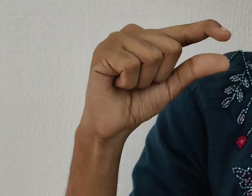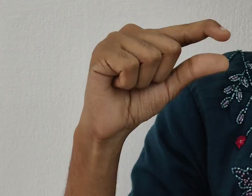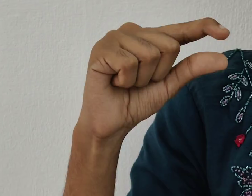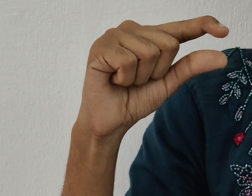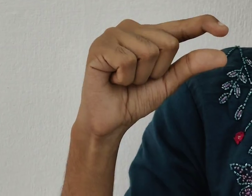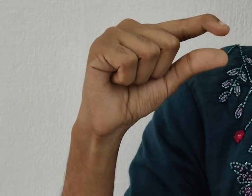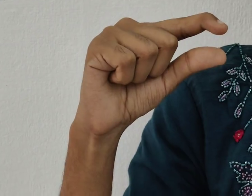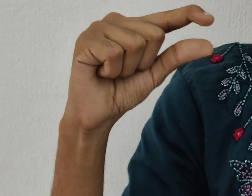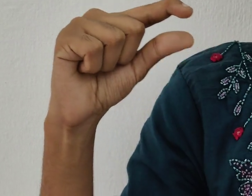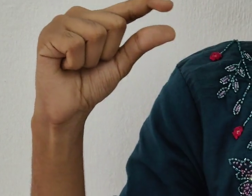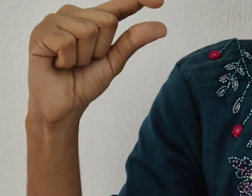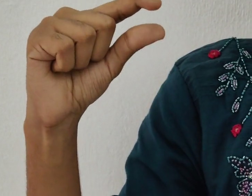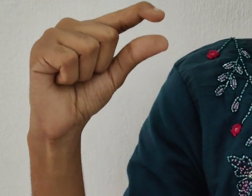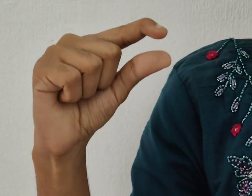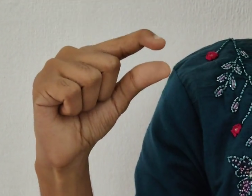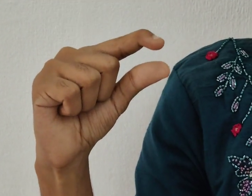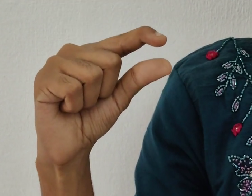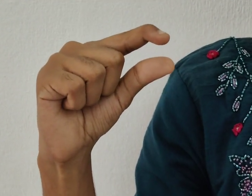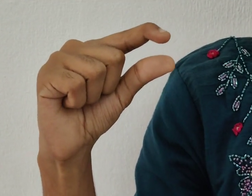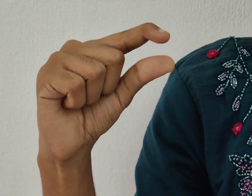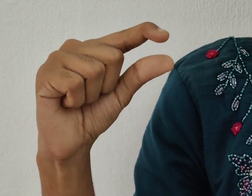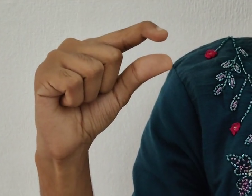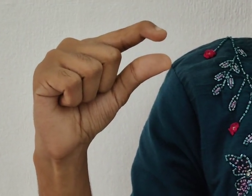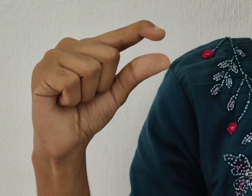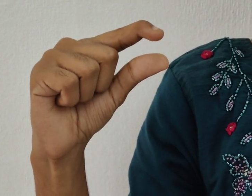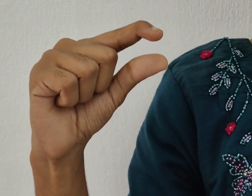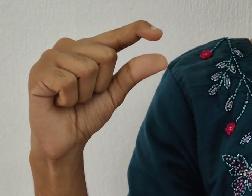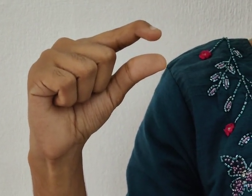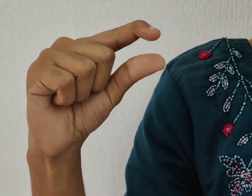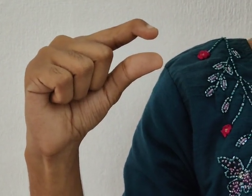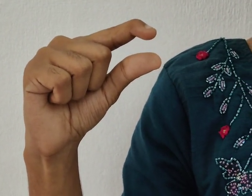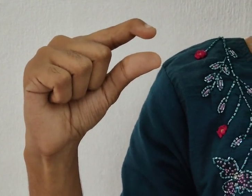ഊ